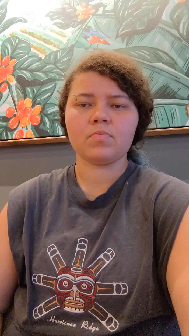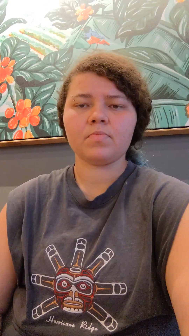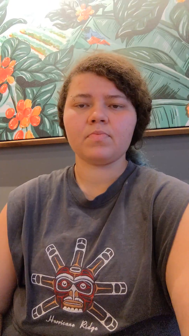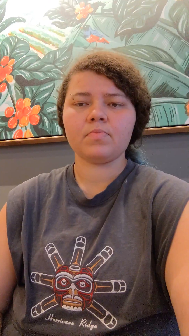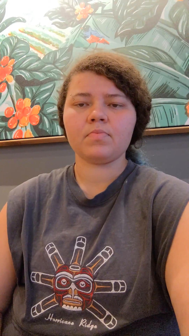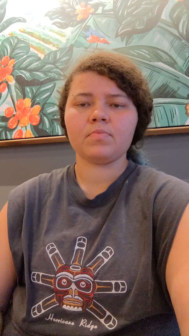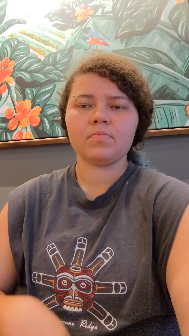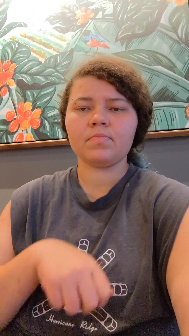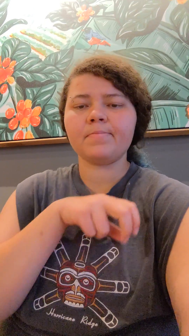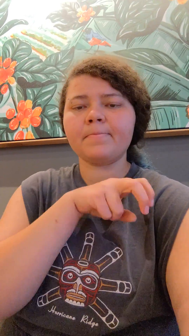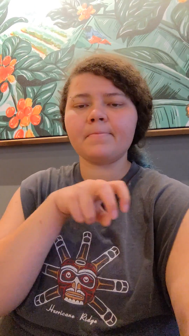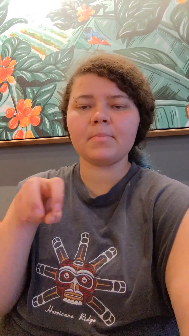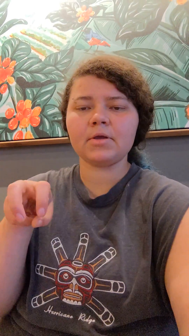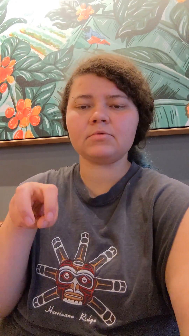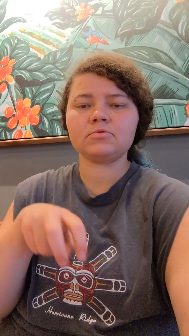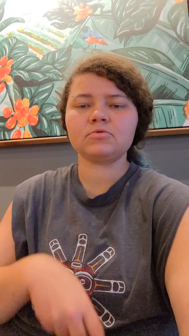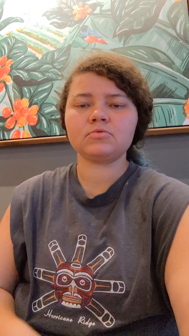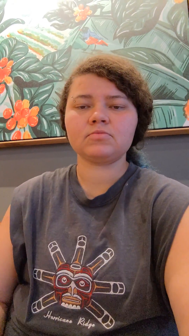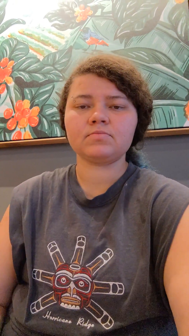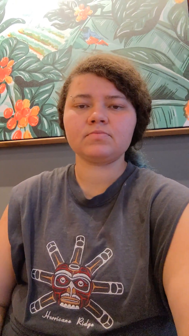bench